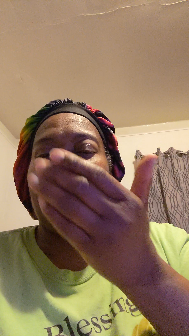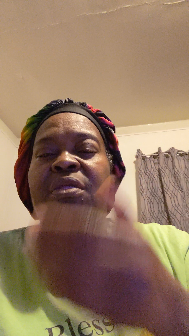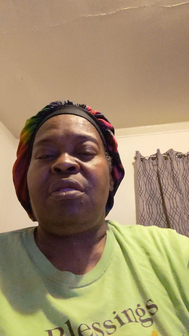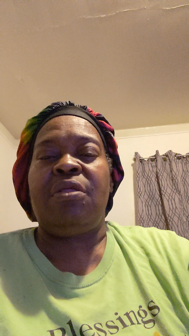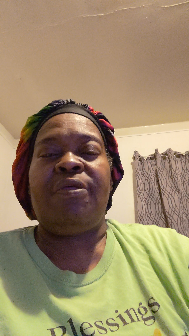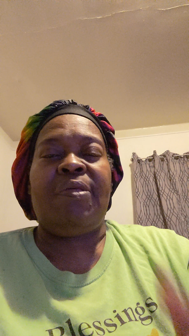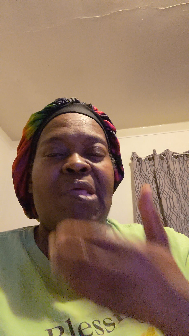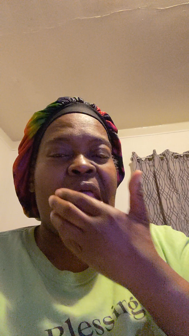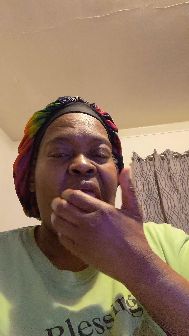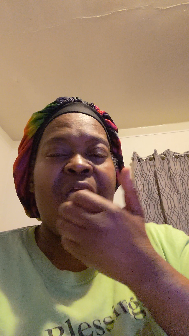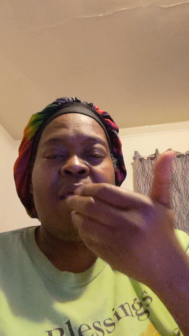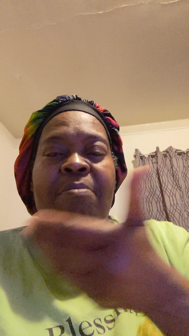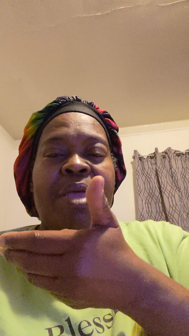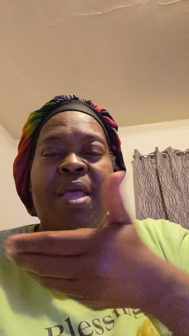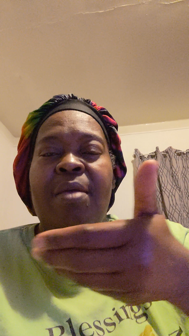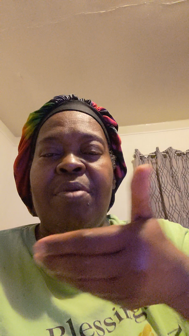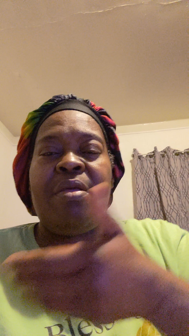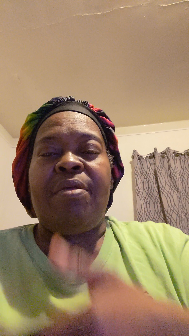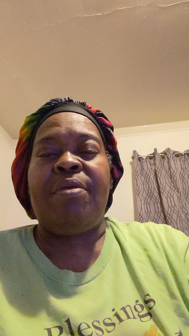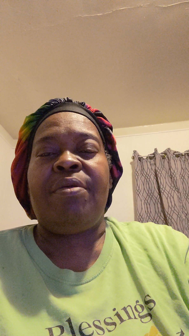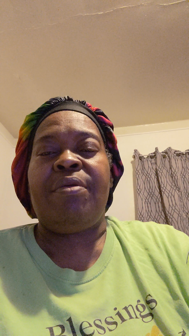baby